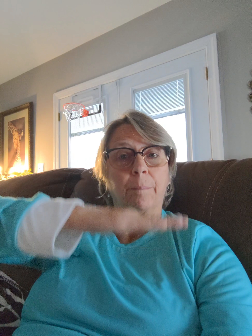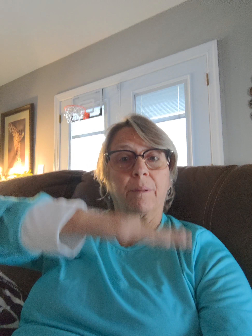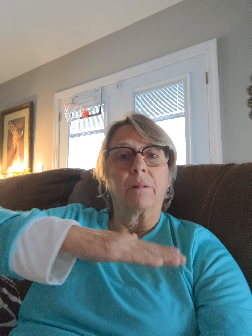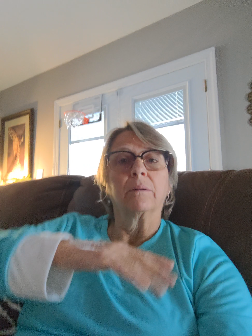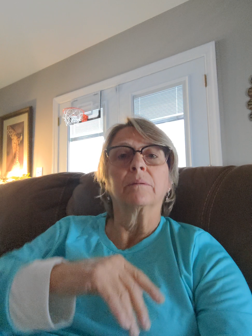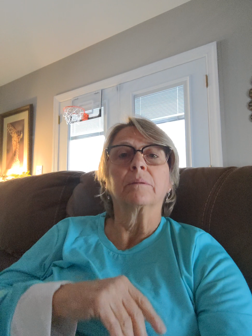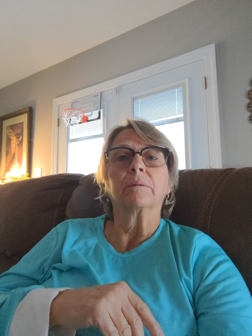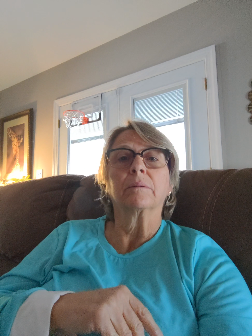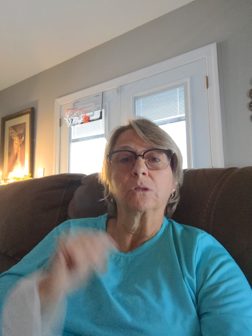table